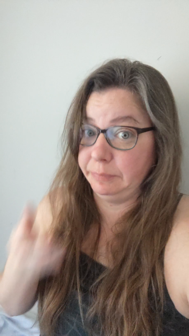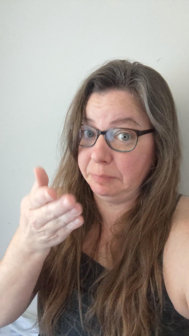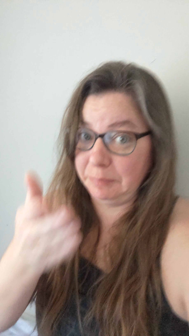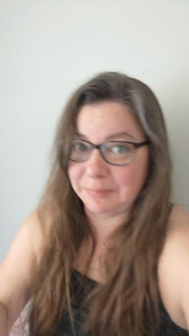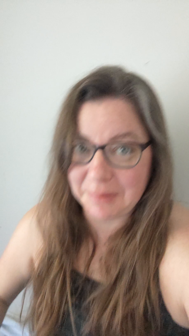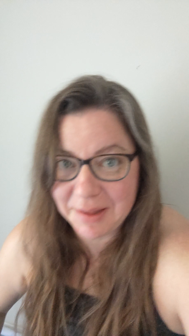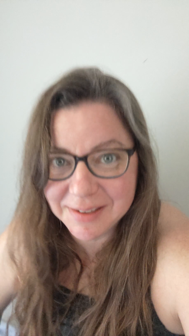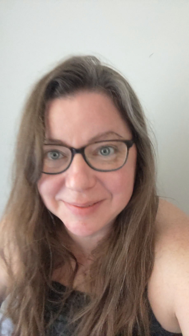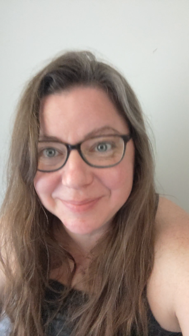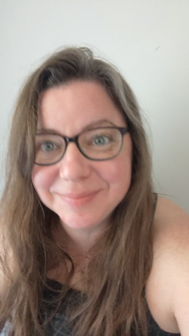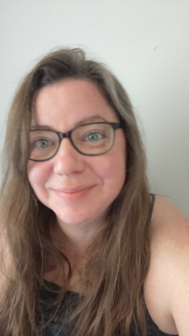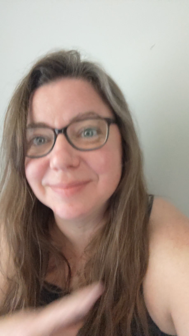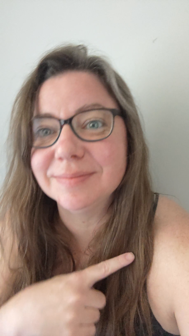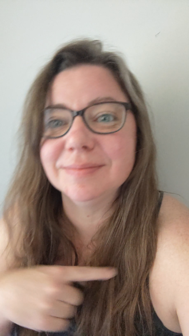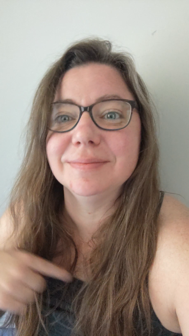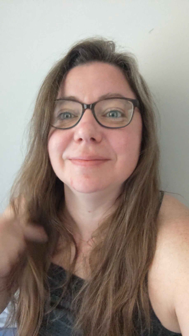necklace